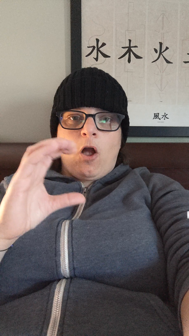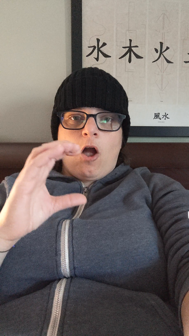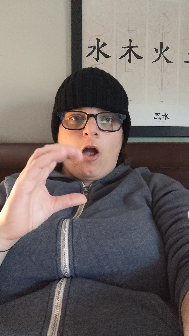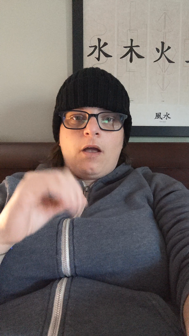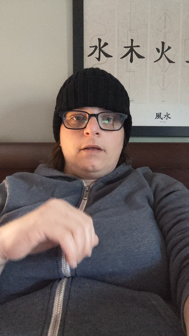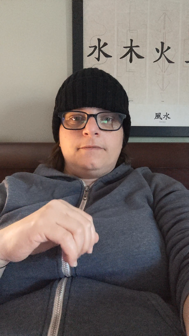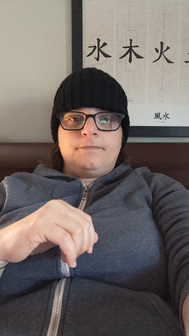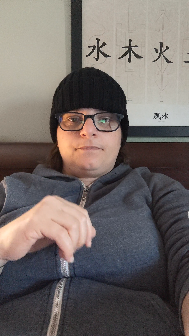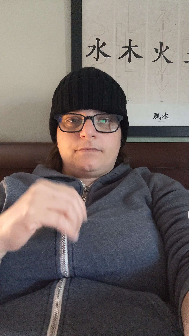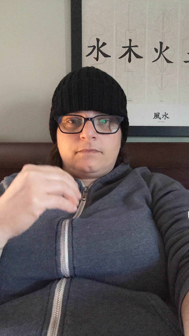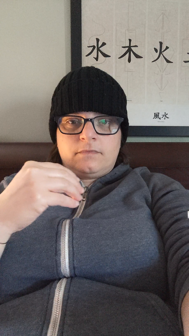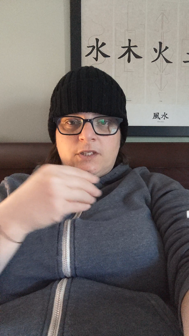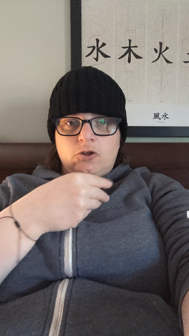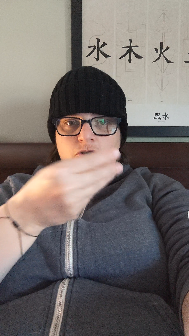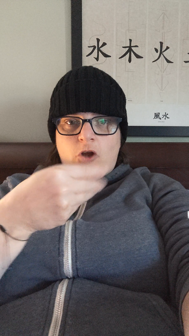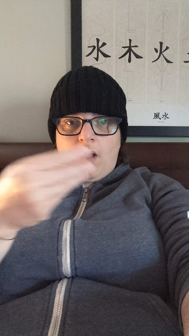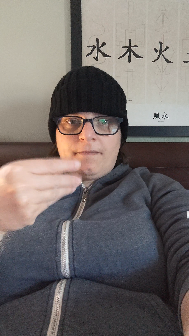shopping